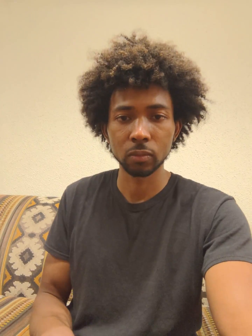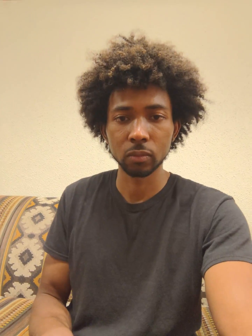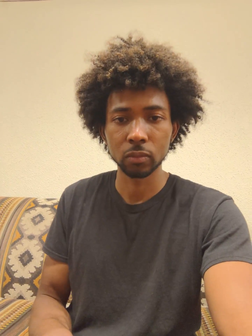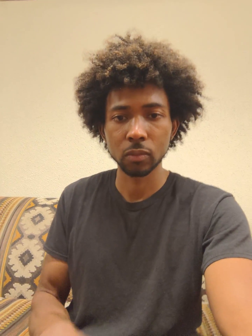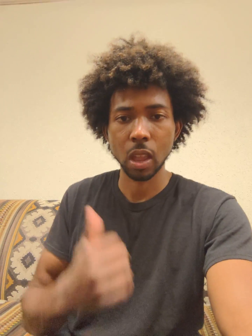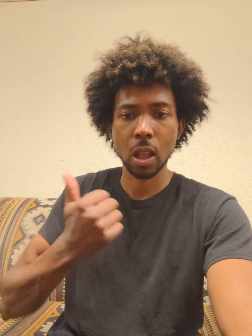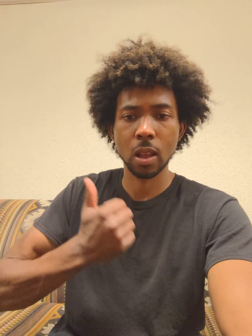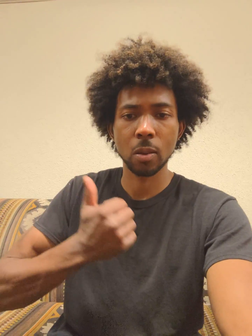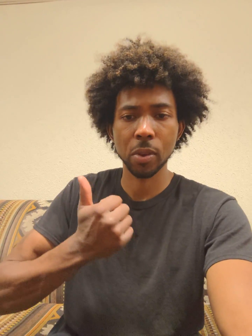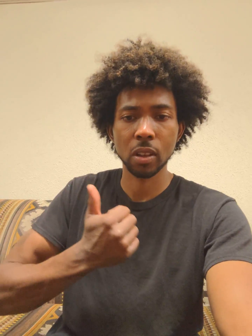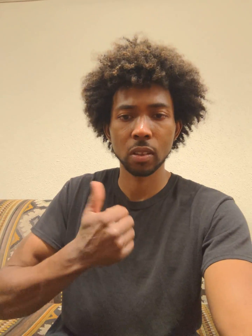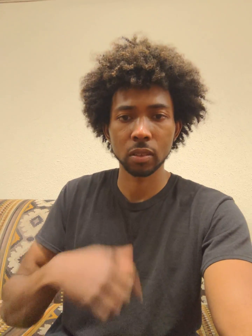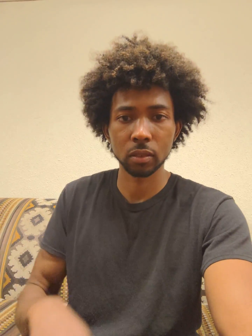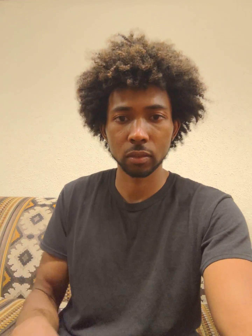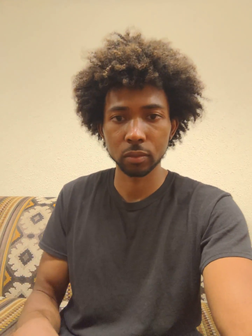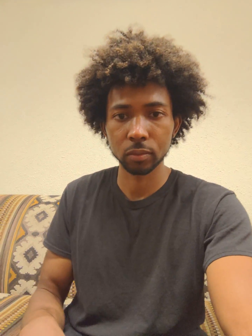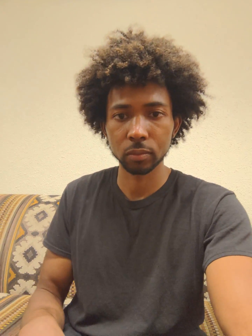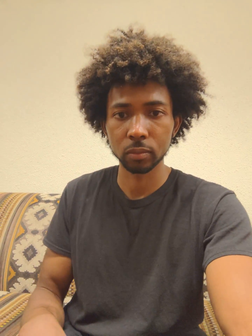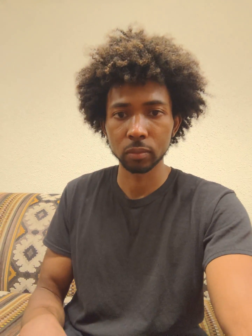help